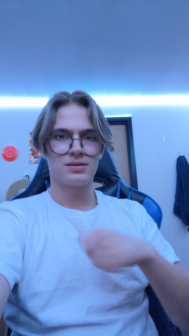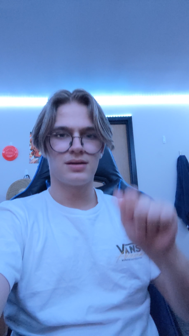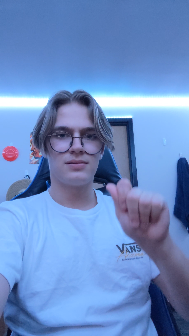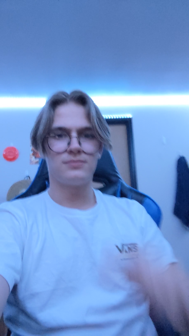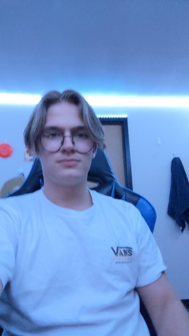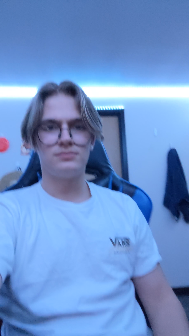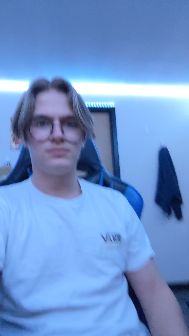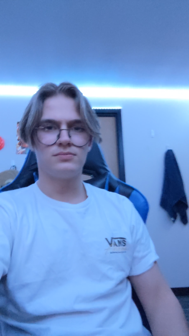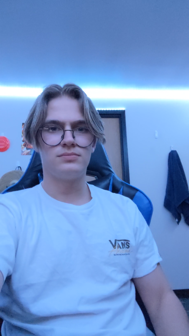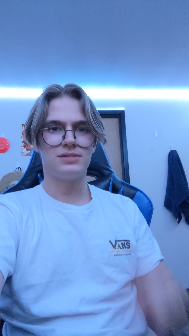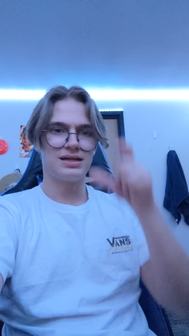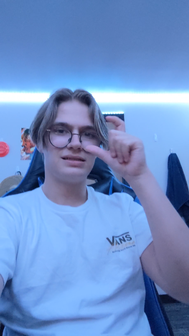glasses